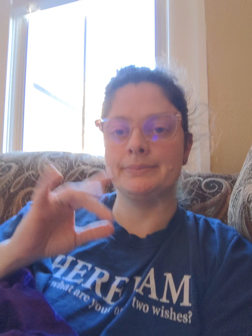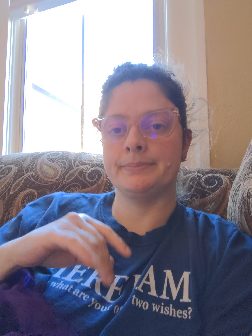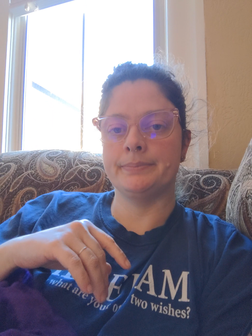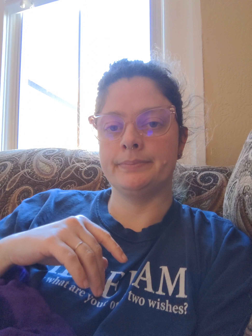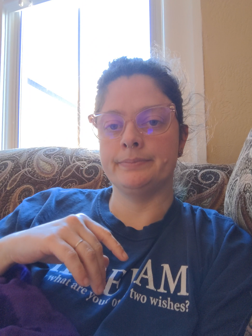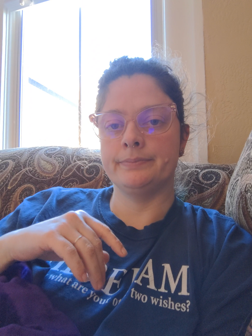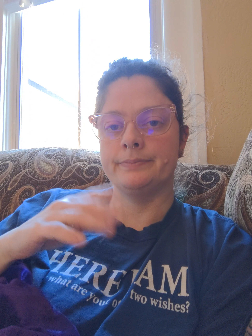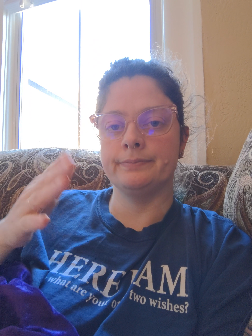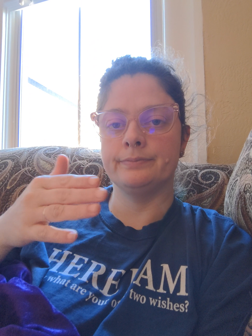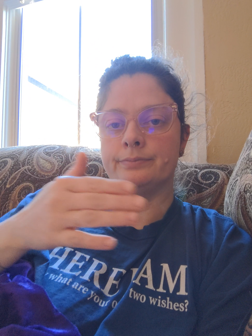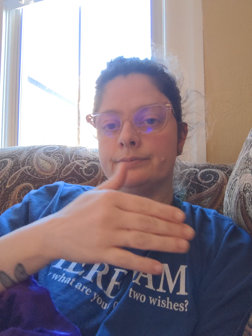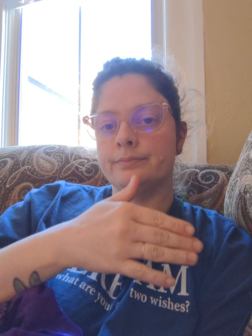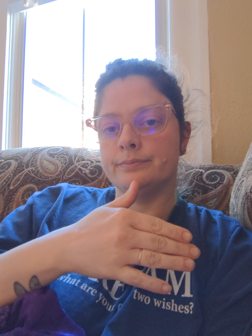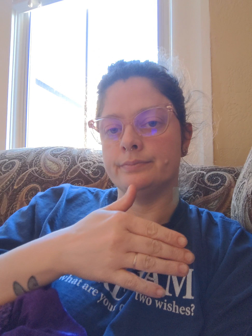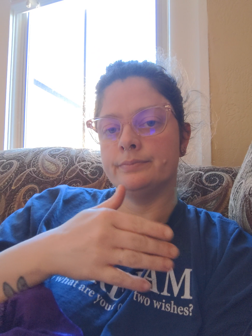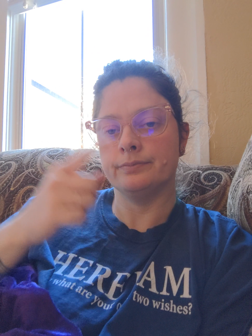fish